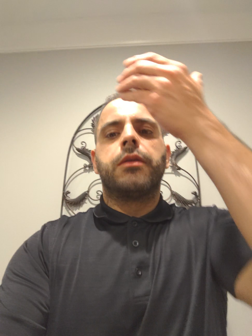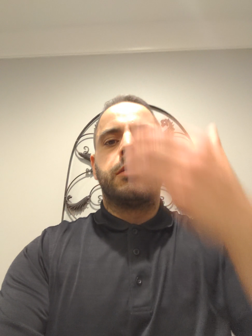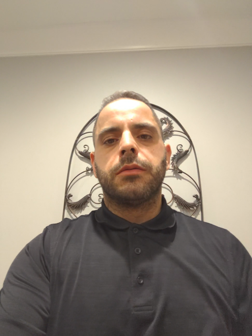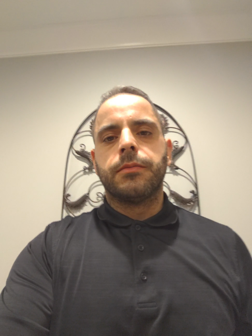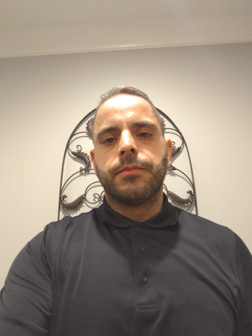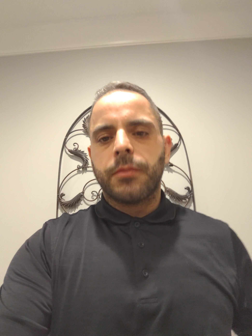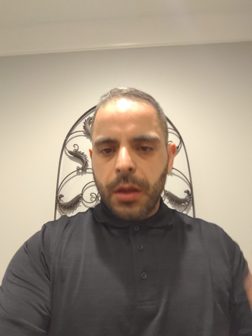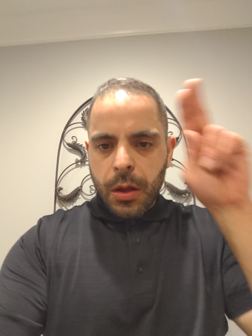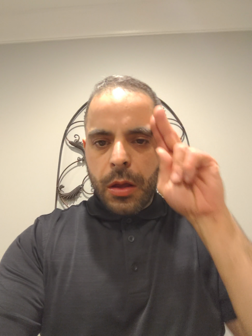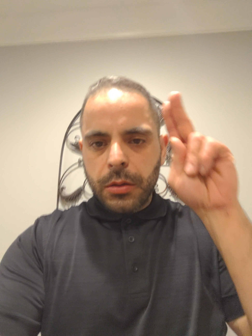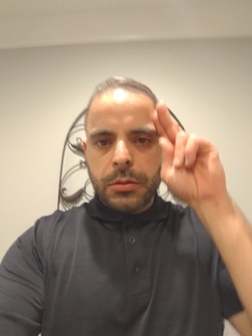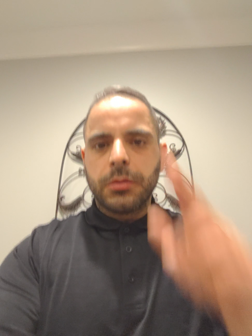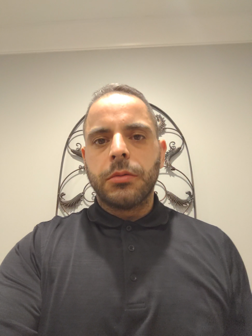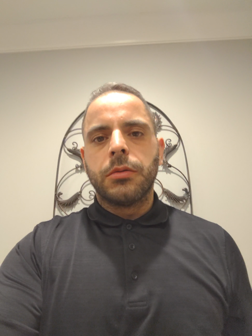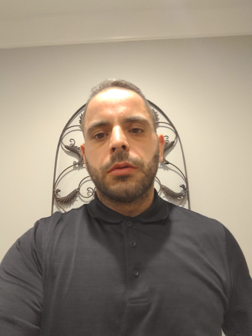uncle